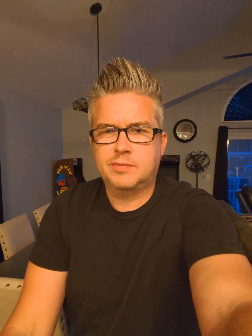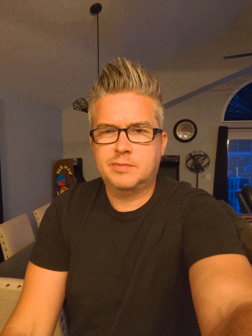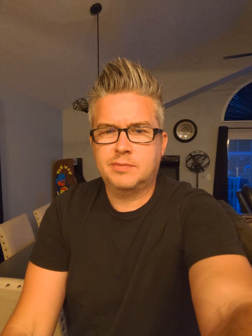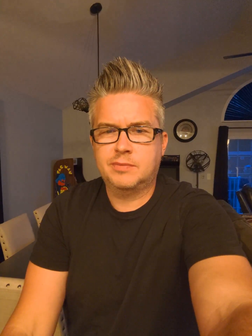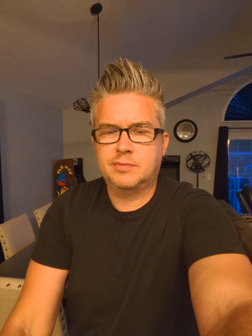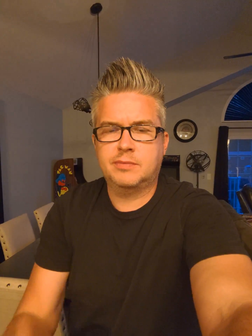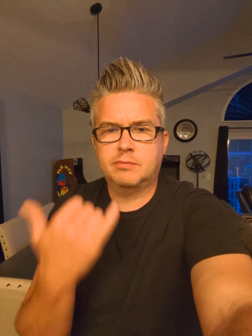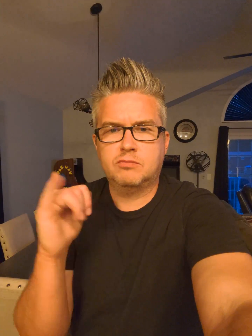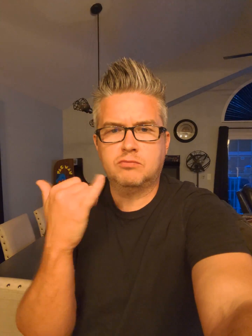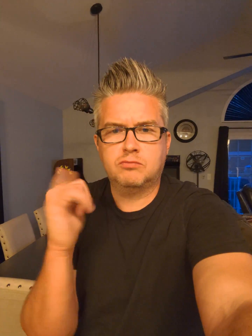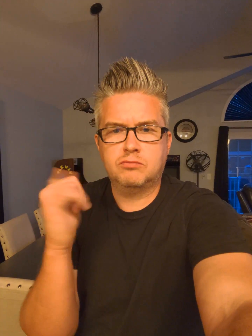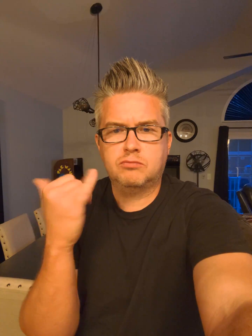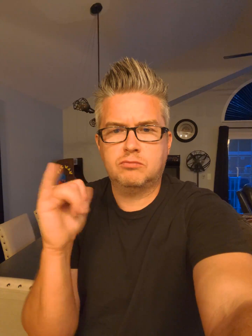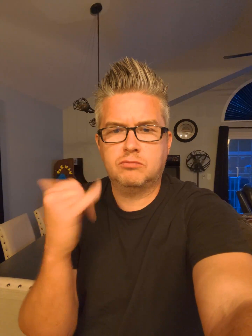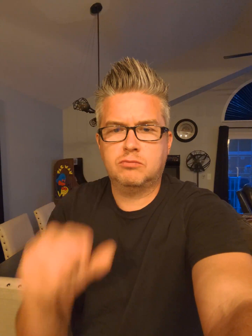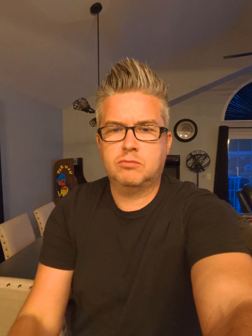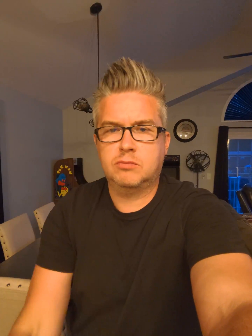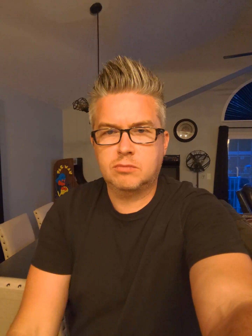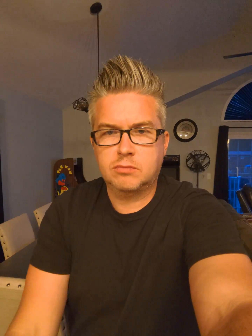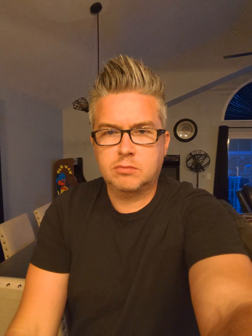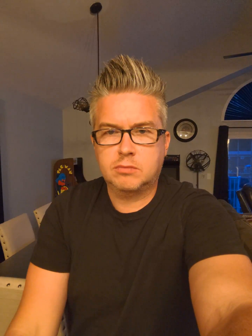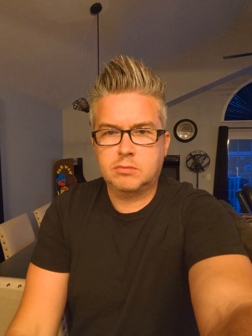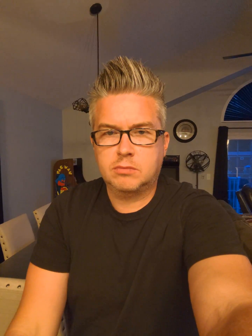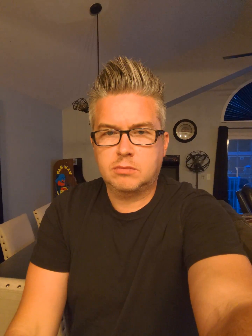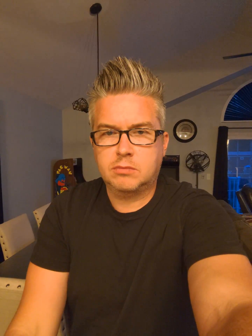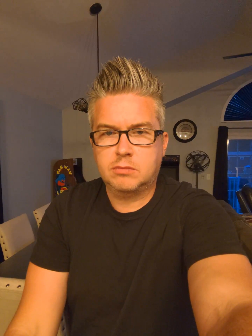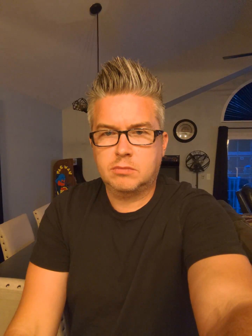party